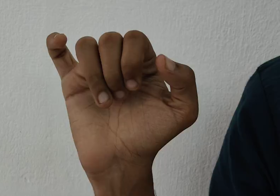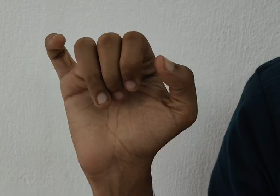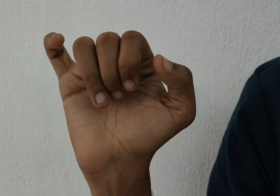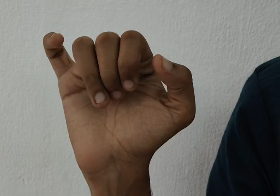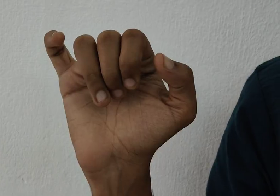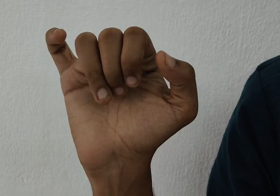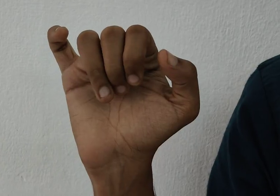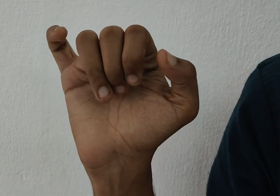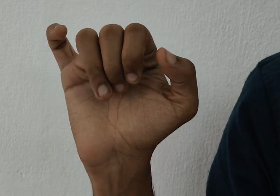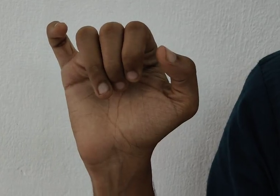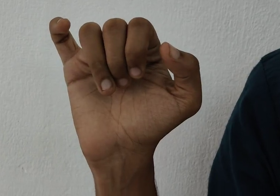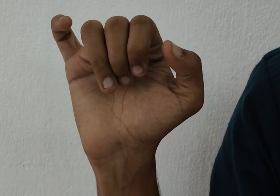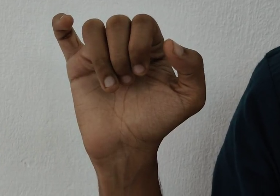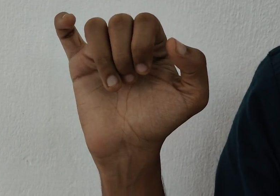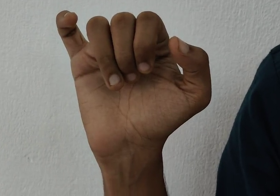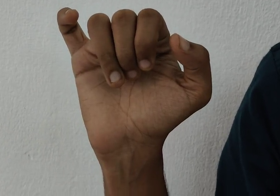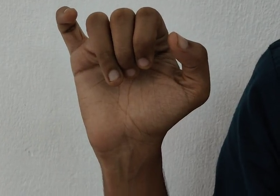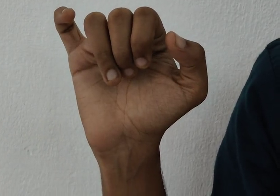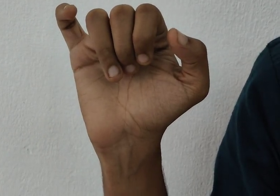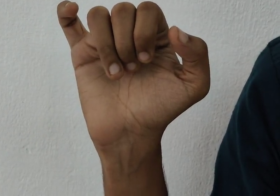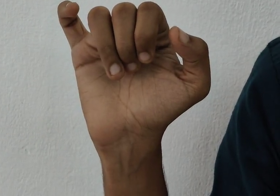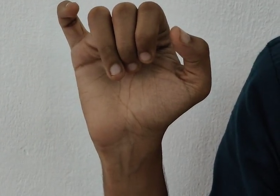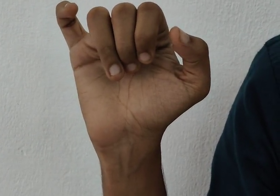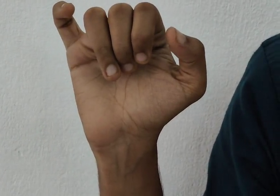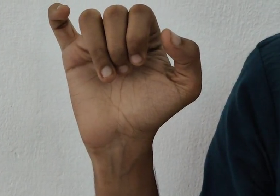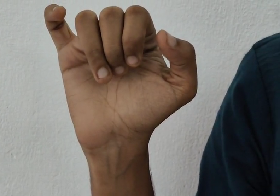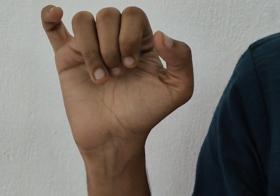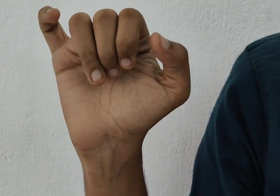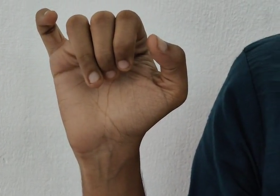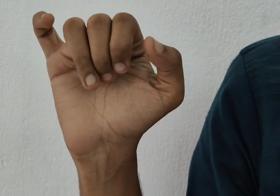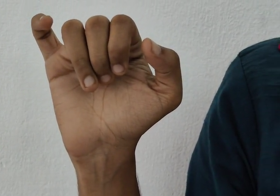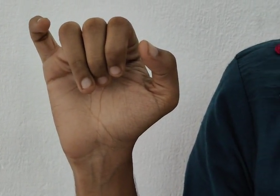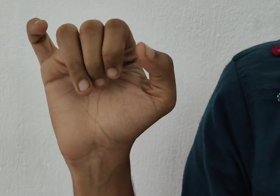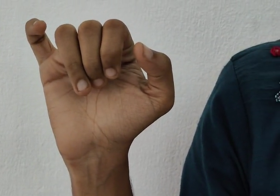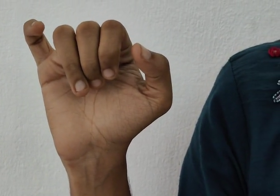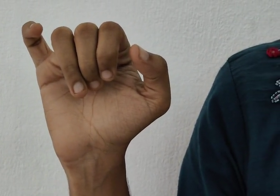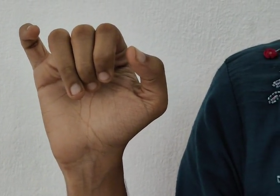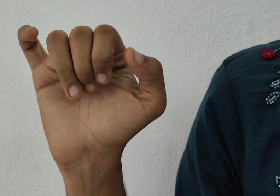ഋ